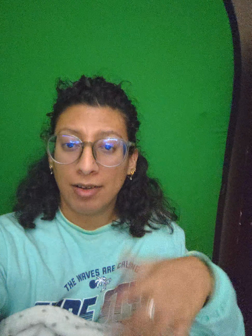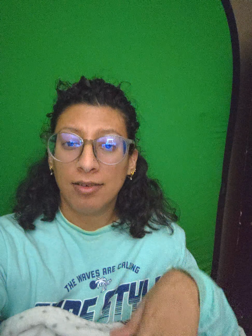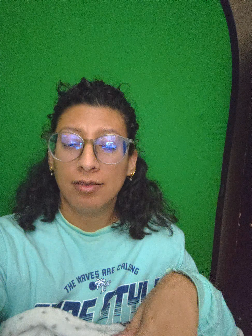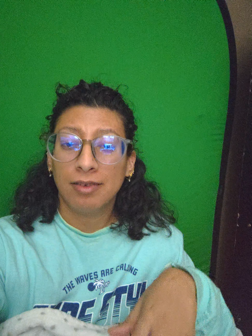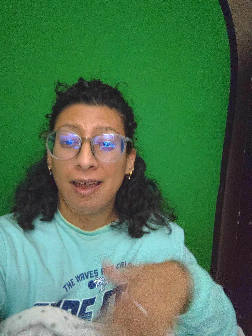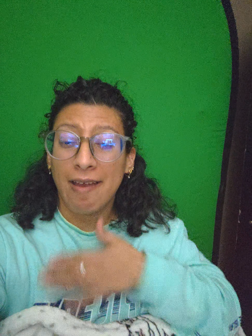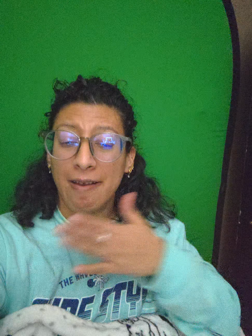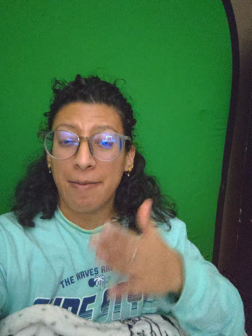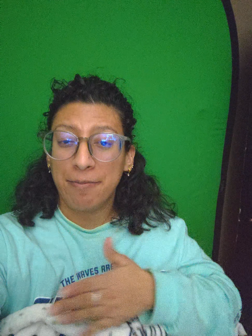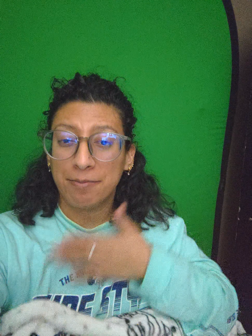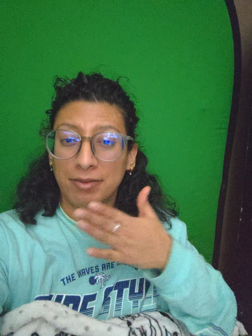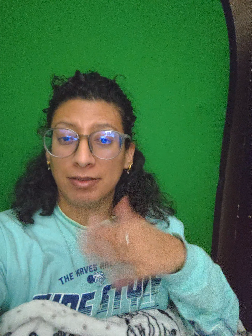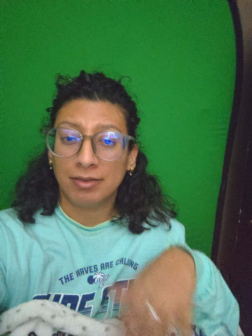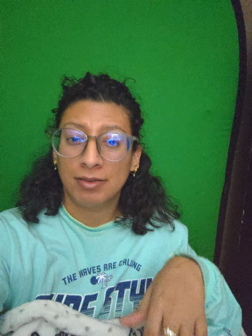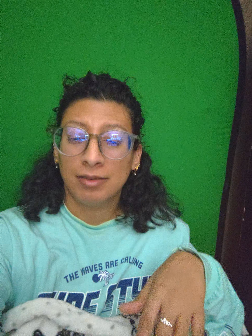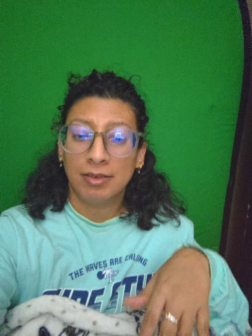happy